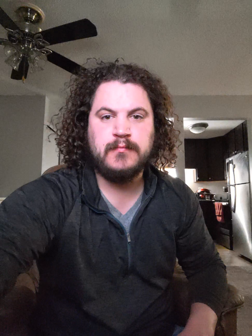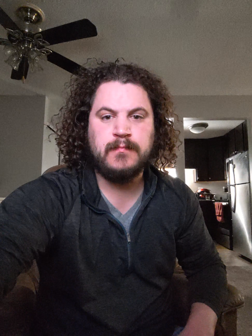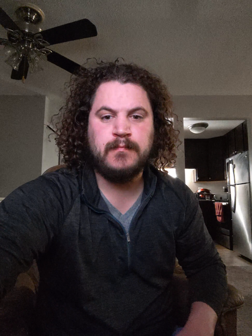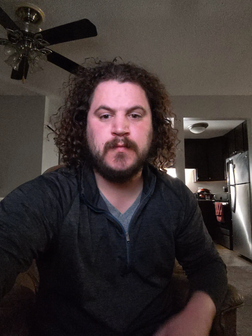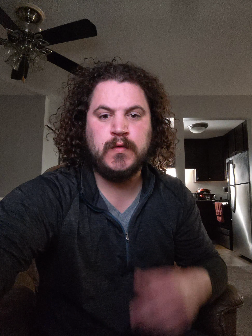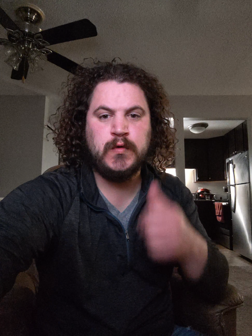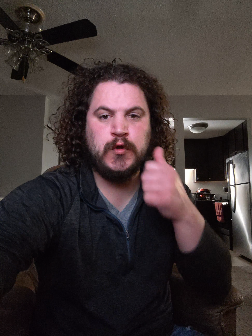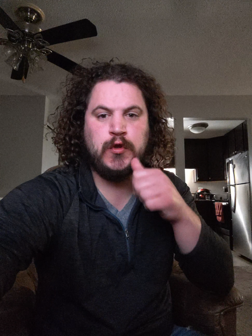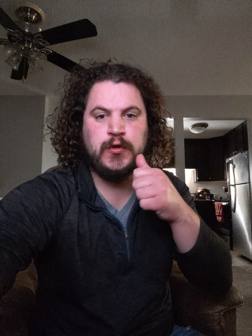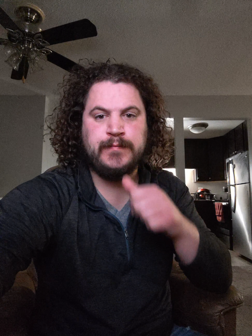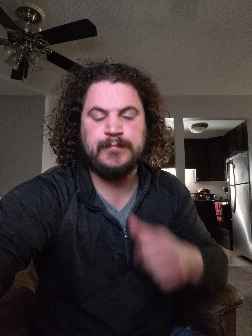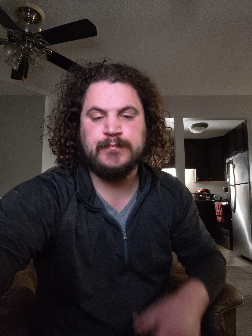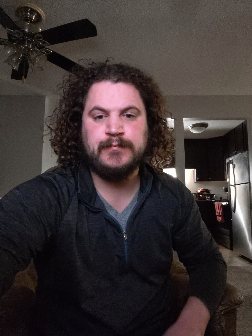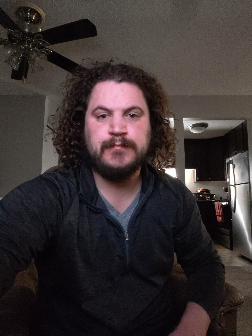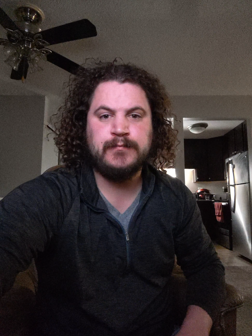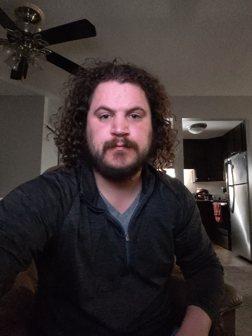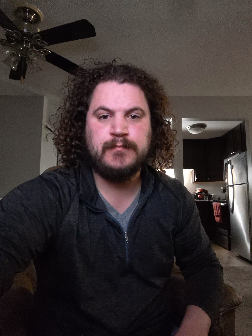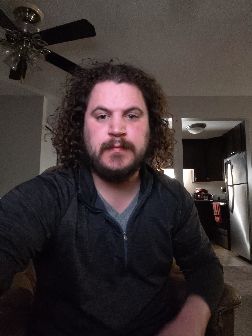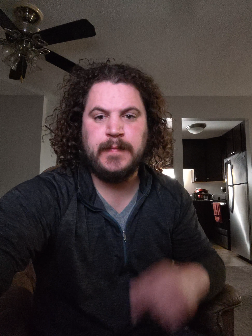girl